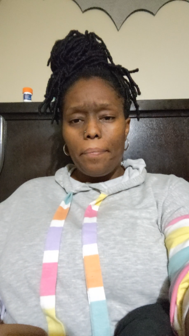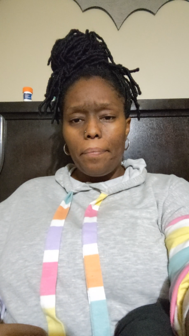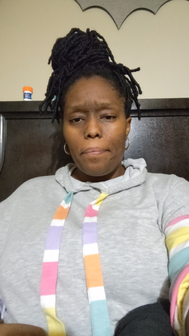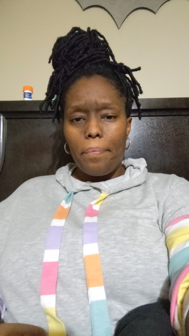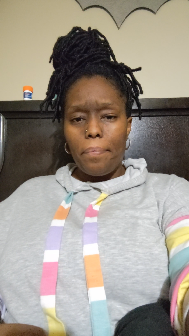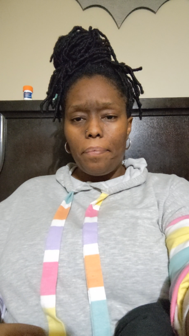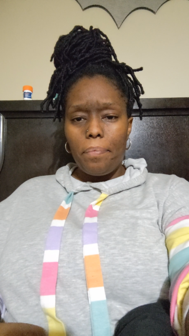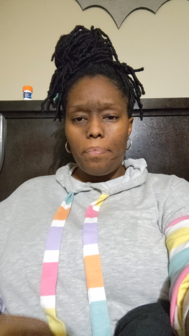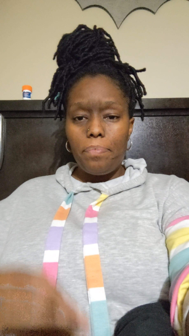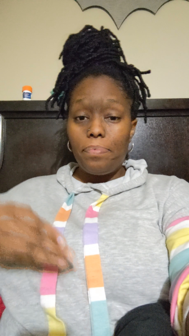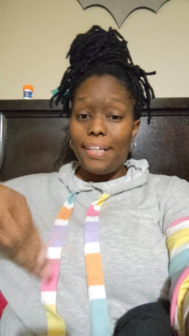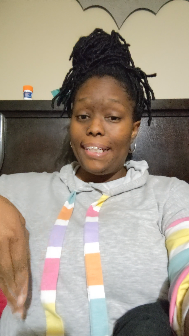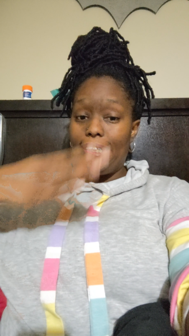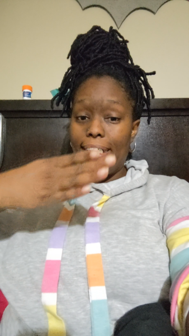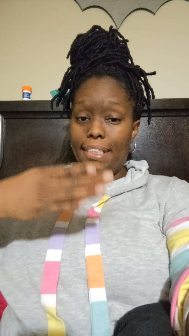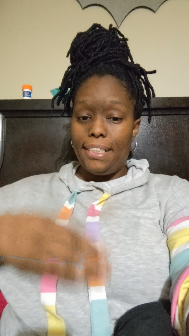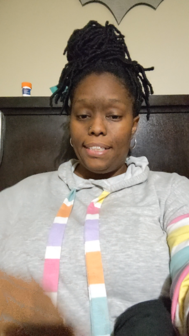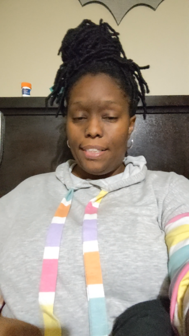kick